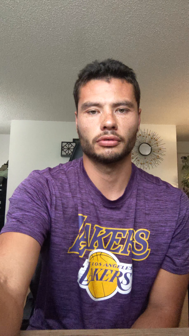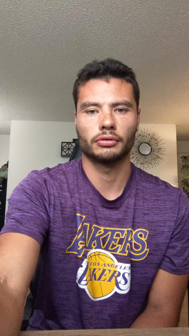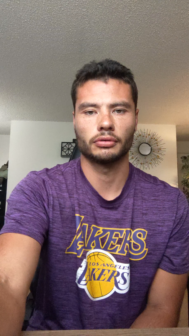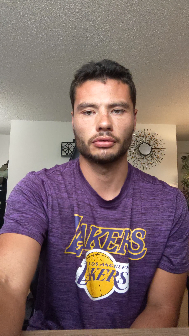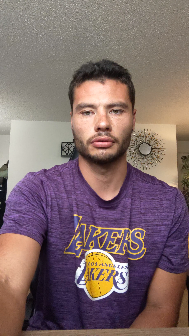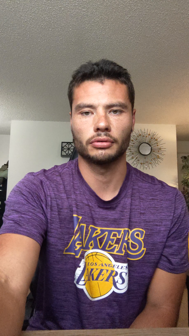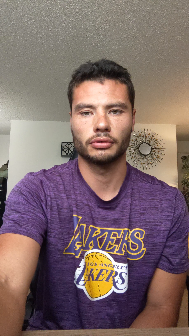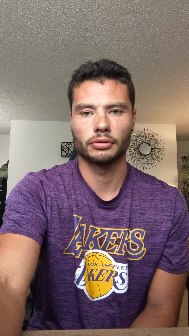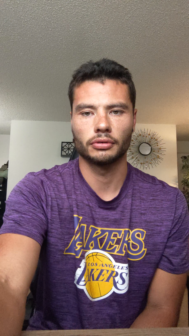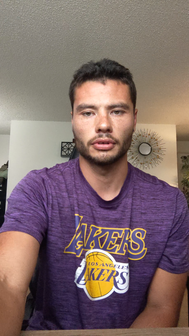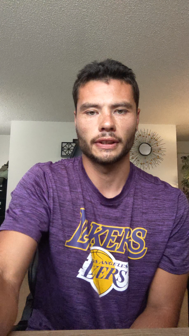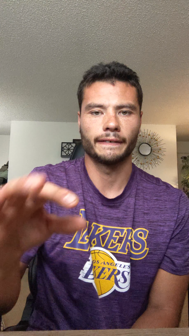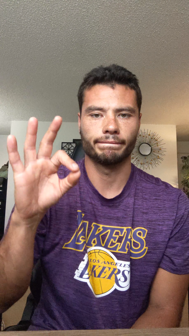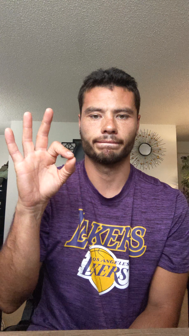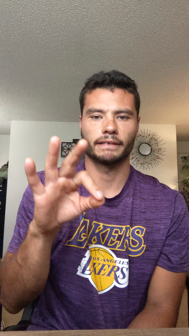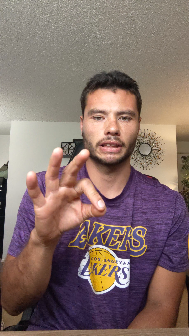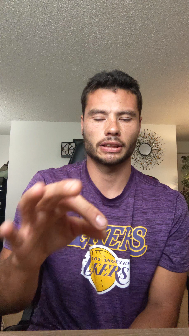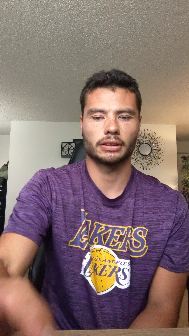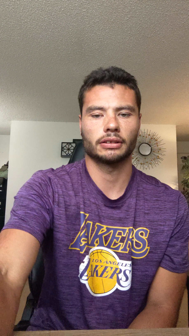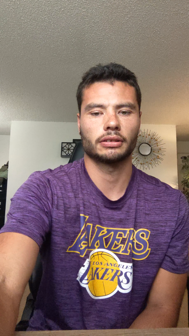fit